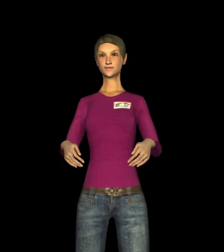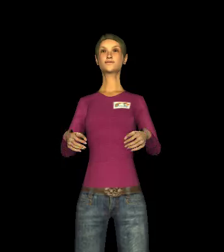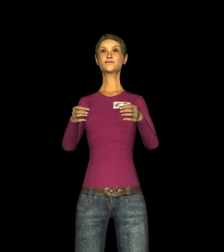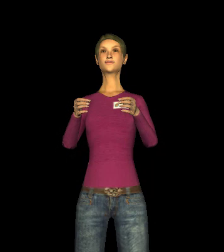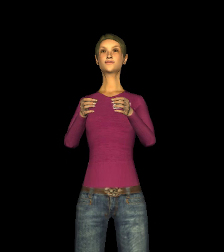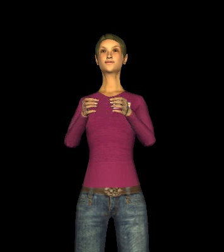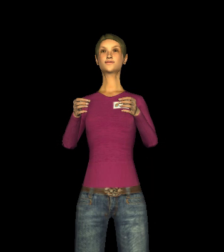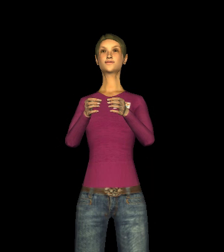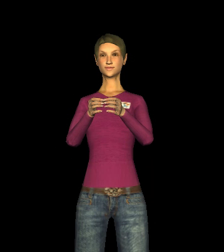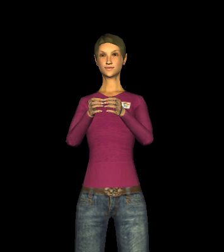يجتمع